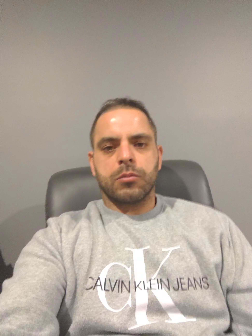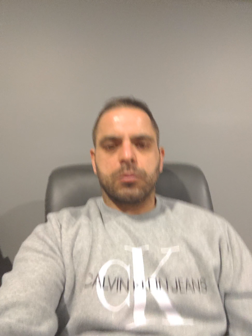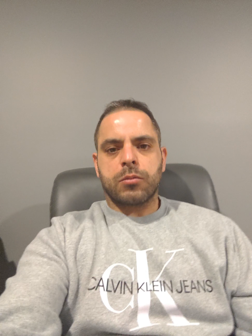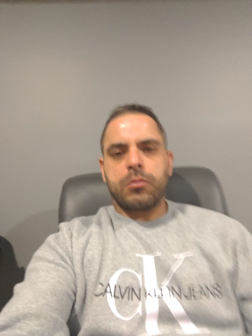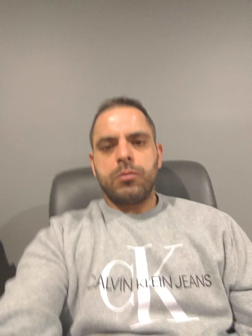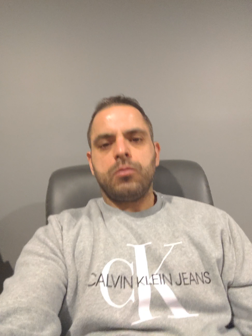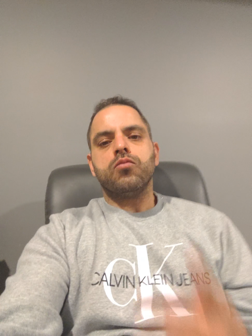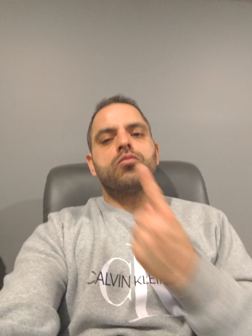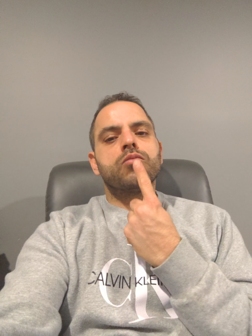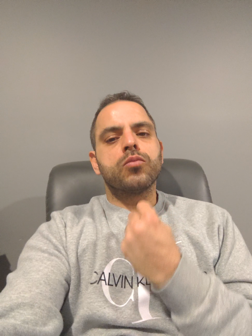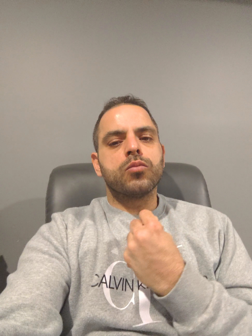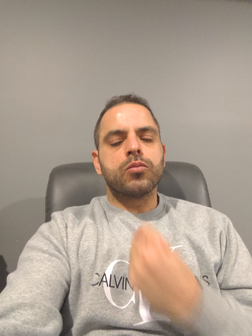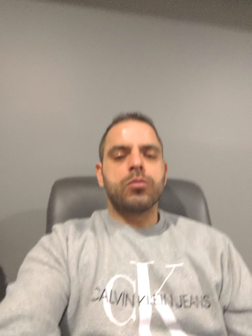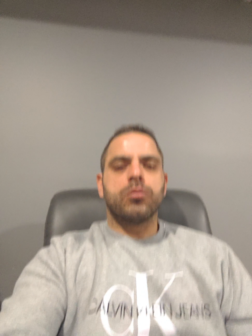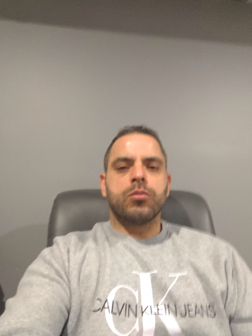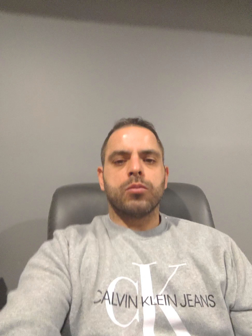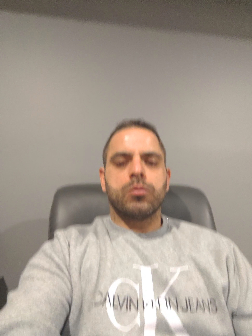red